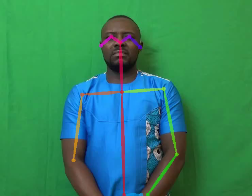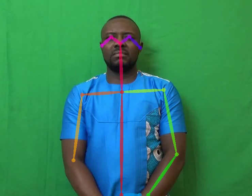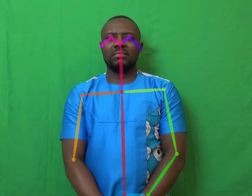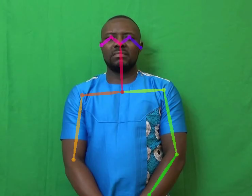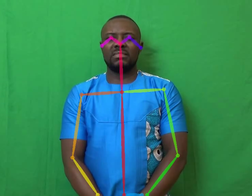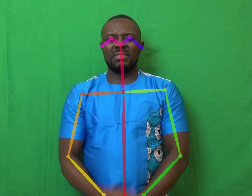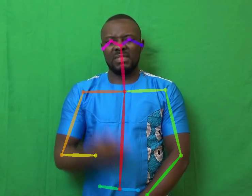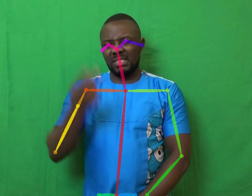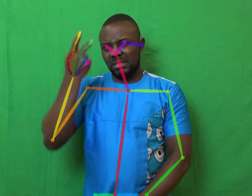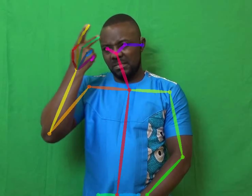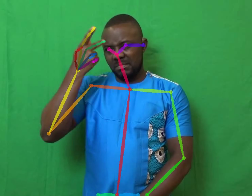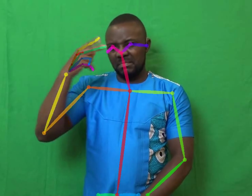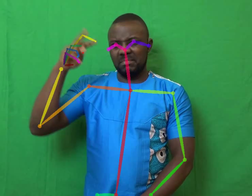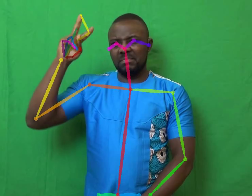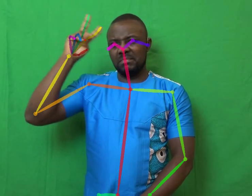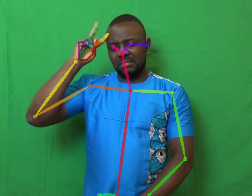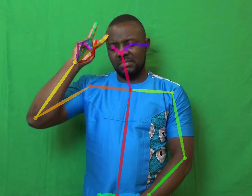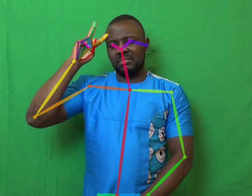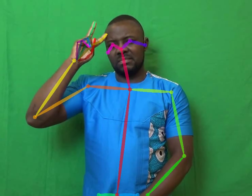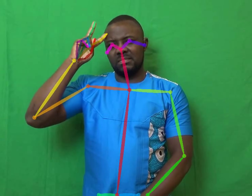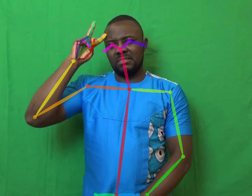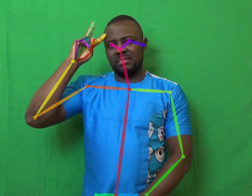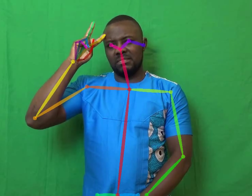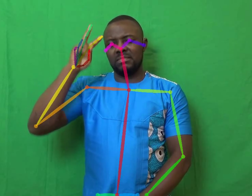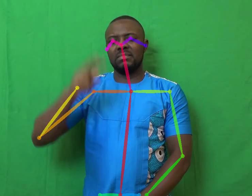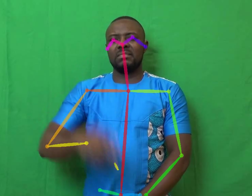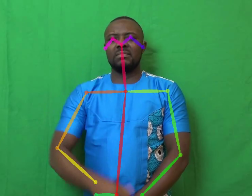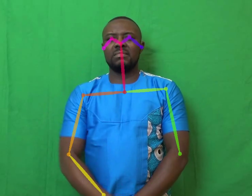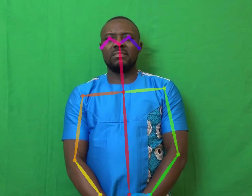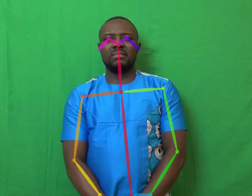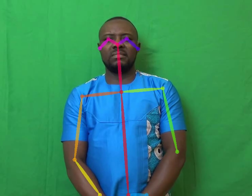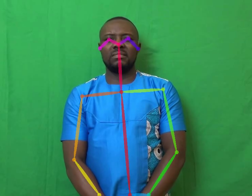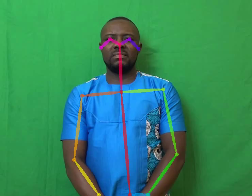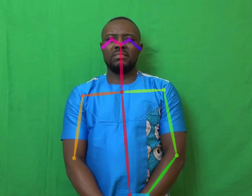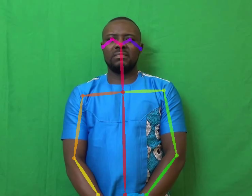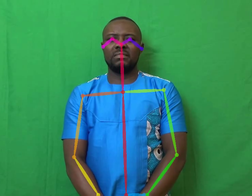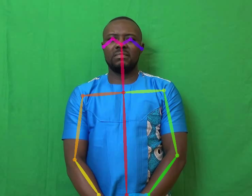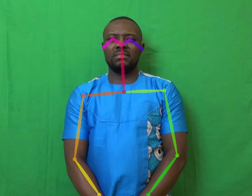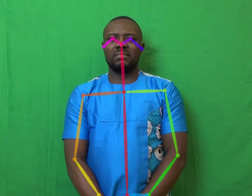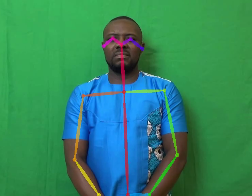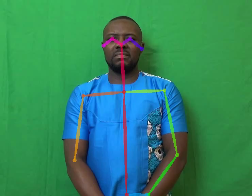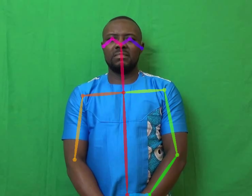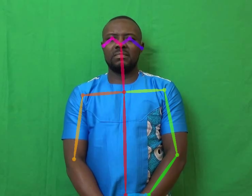misunderstand